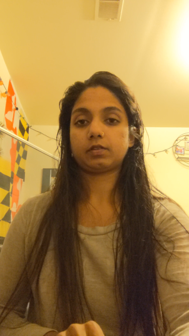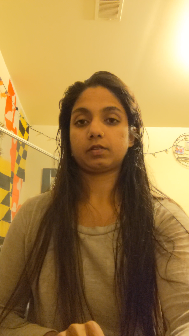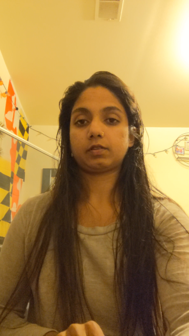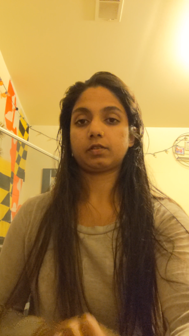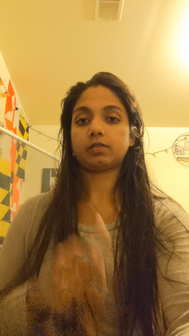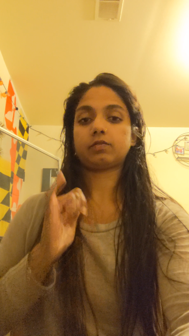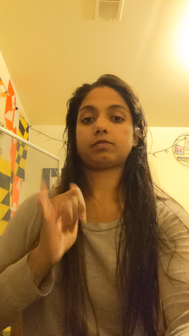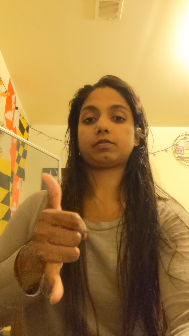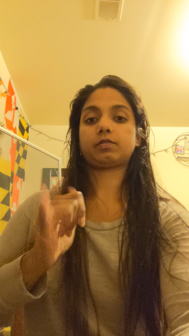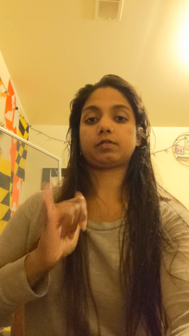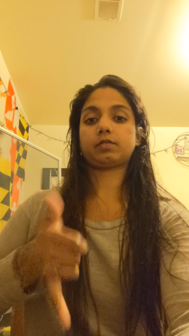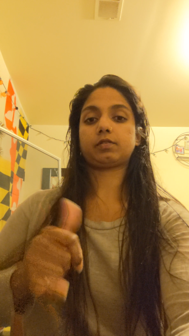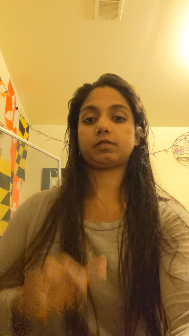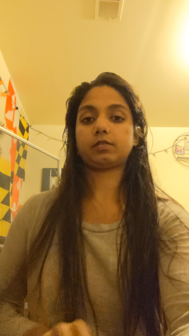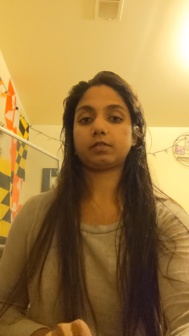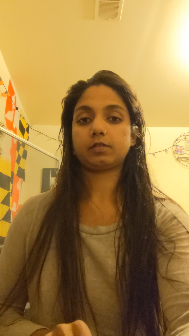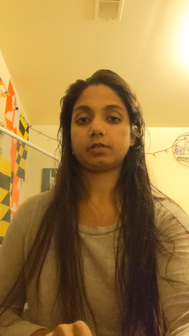rocking chair